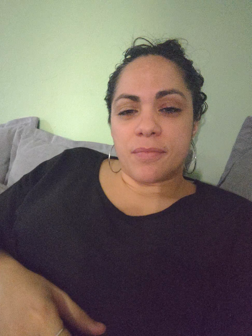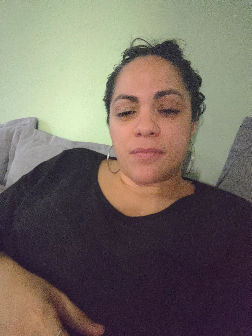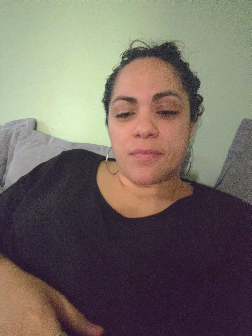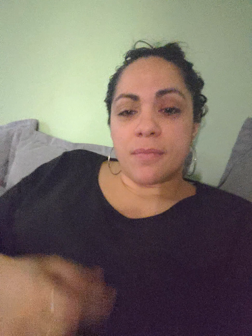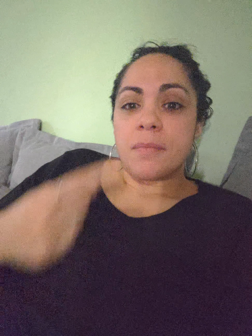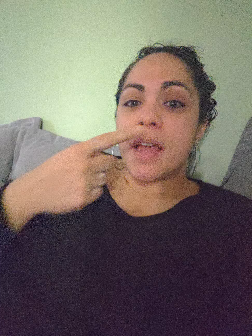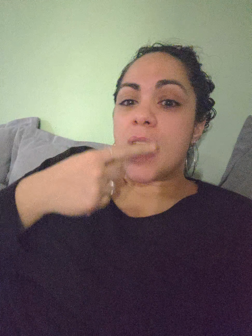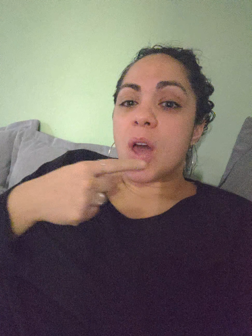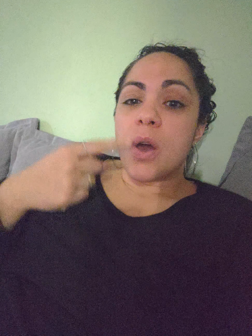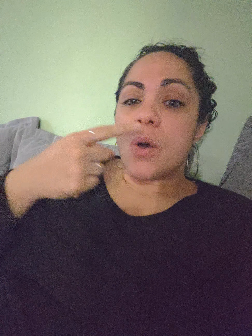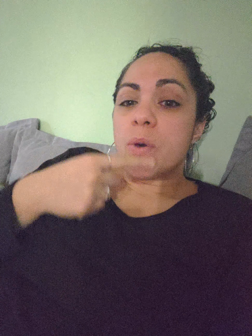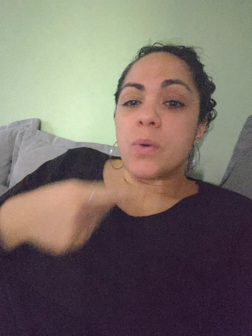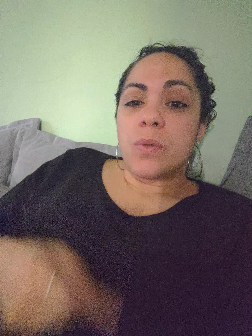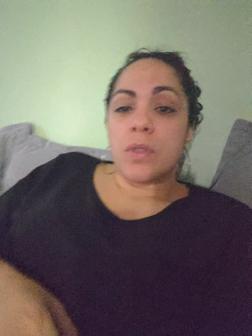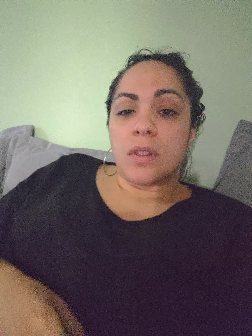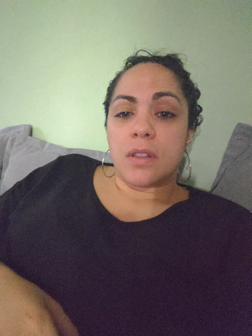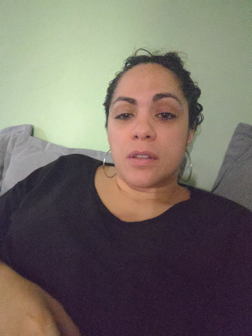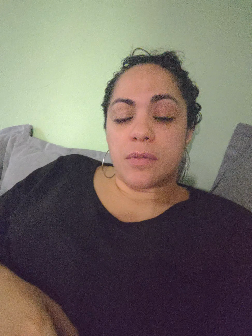mouth